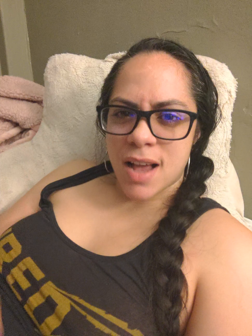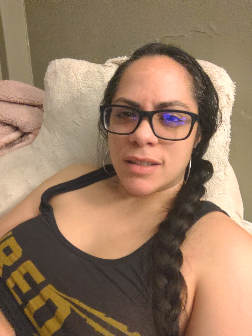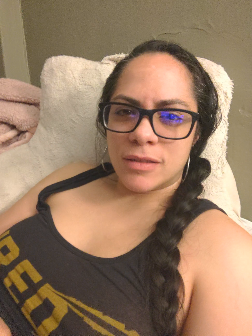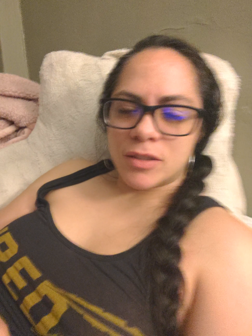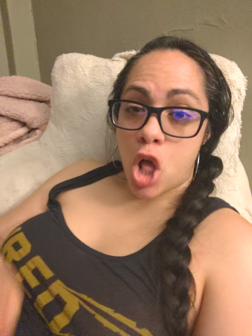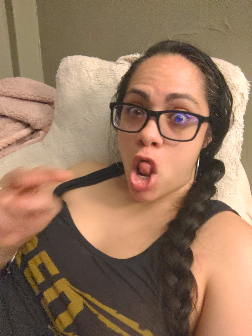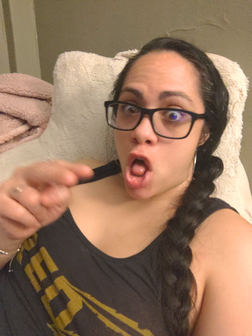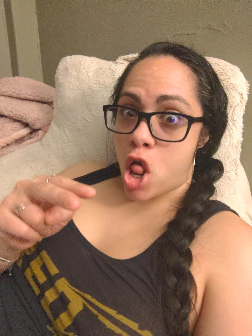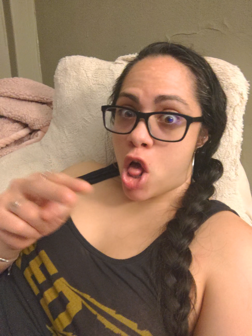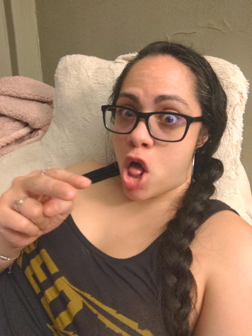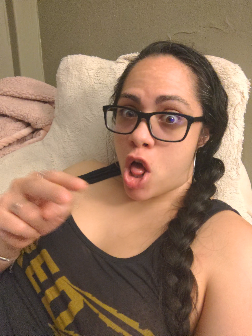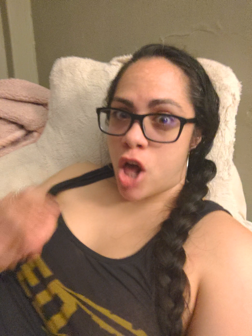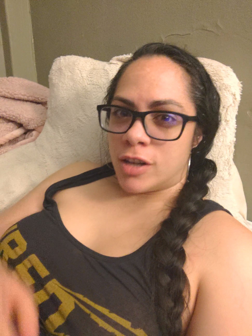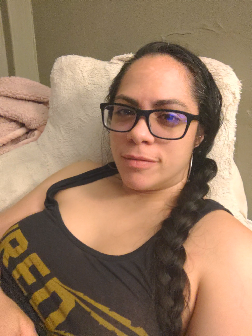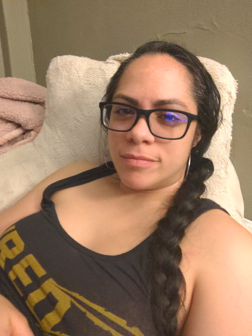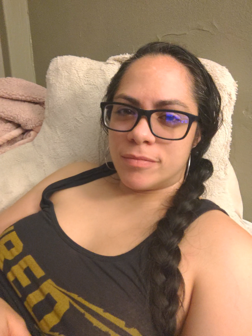look